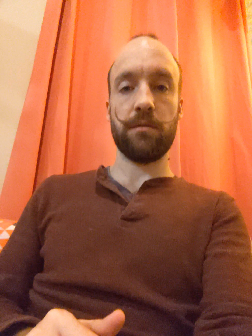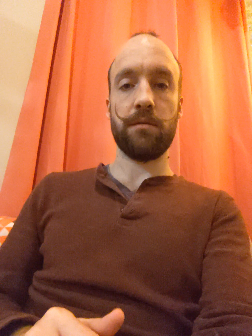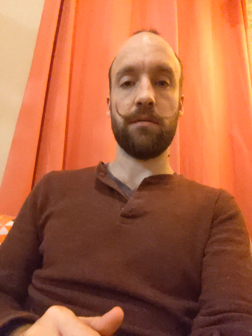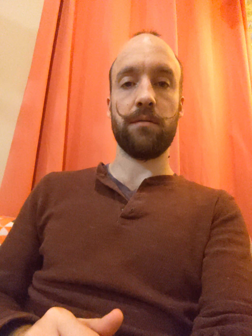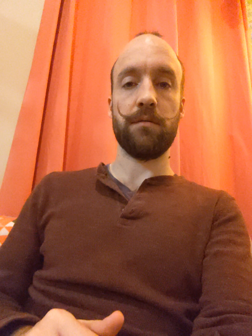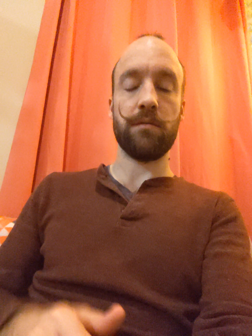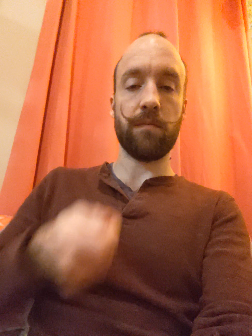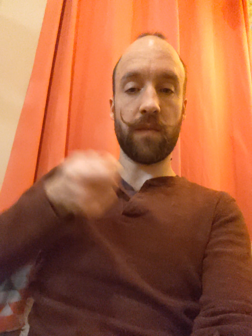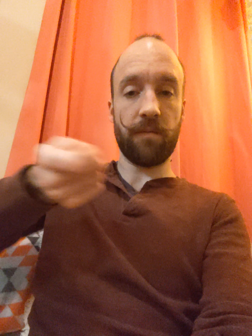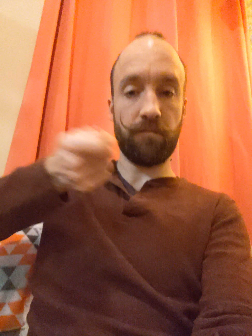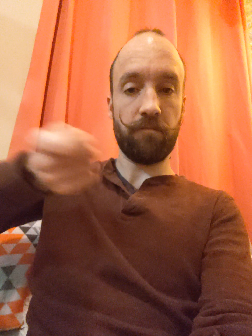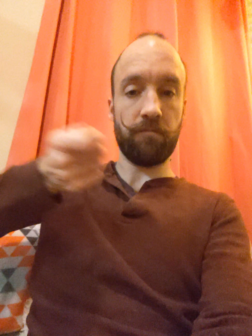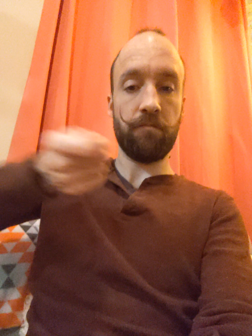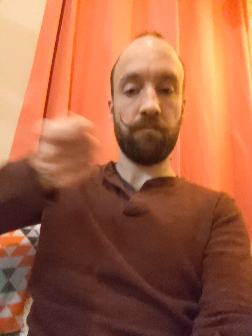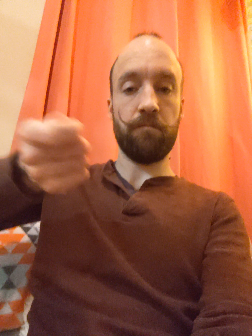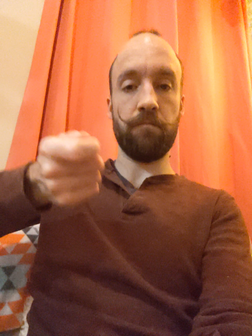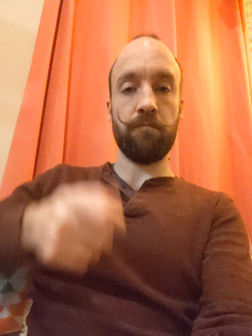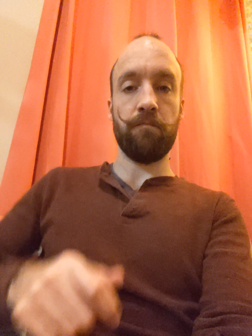vacuum